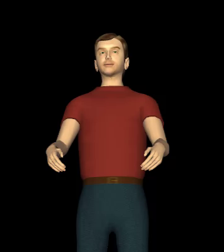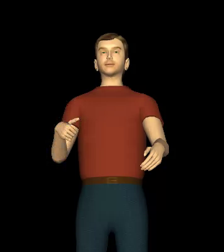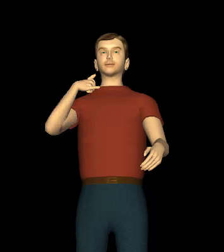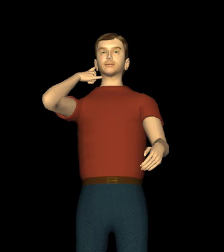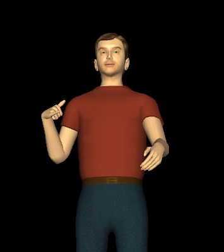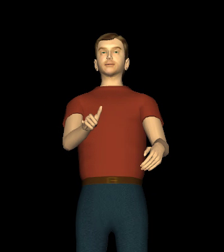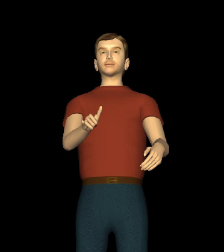يتصل هاتفيا